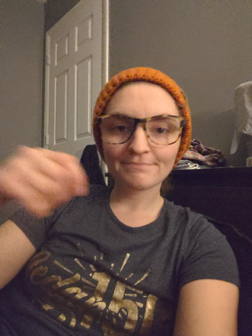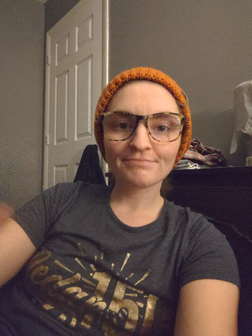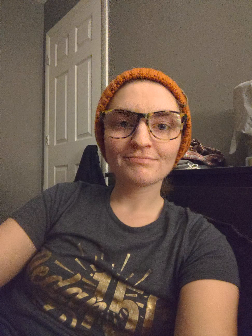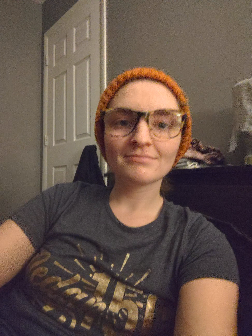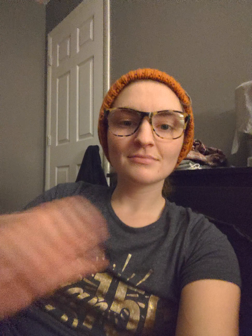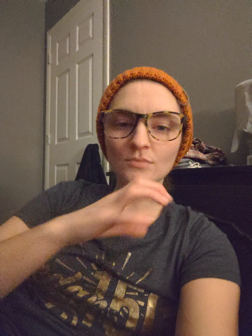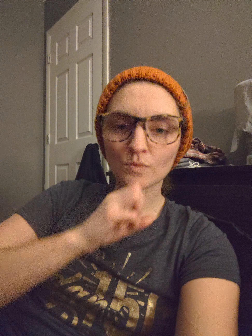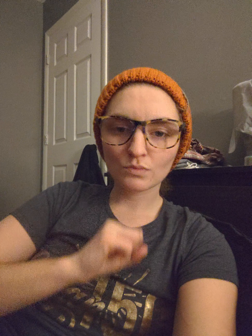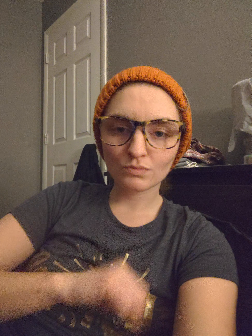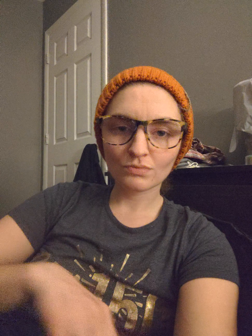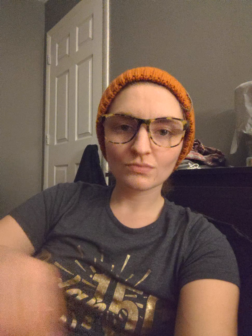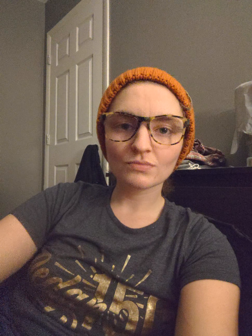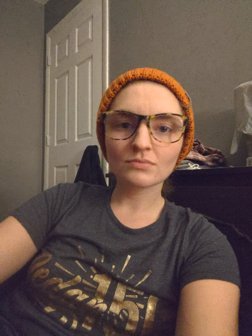old